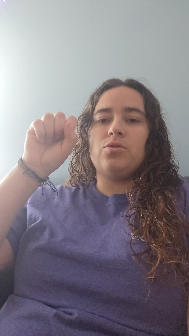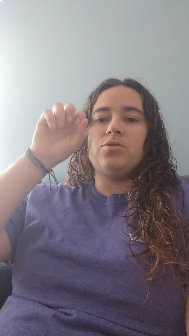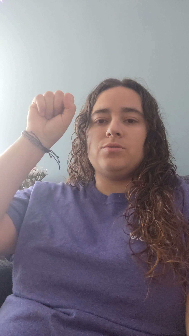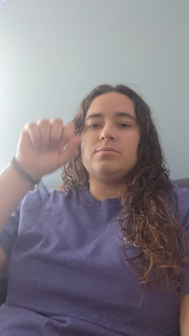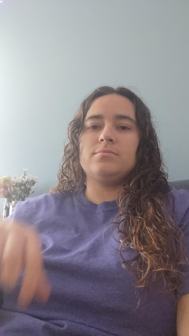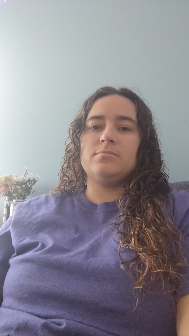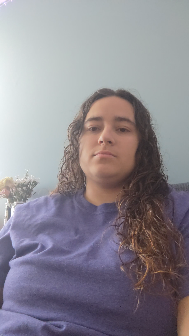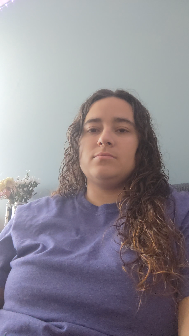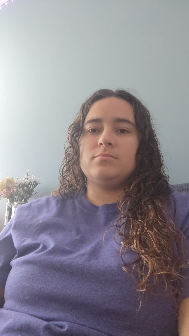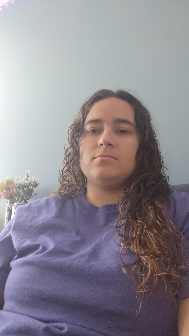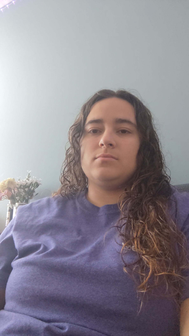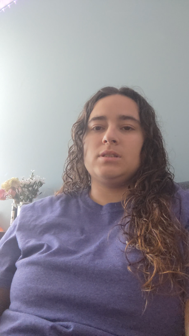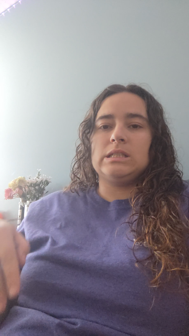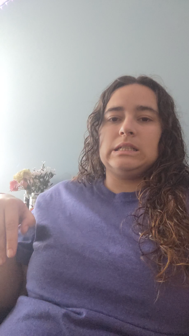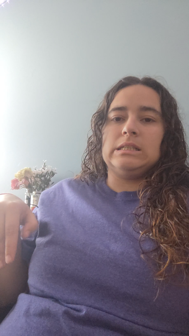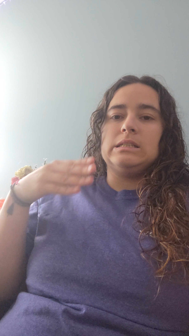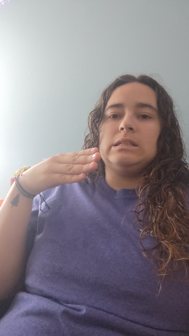kick